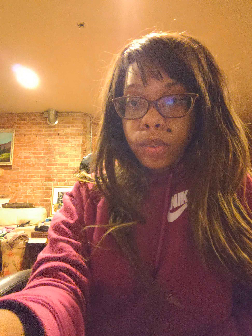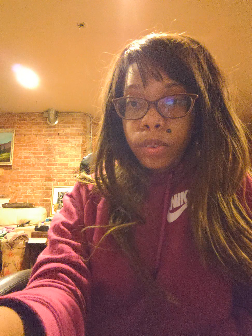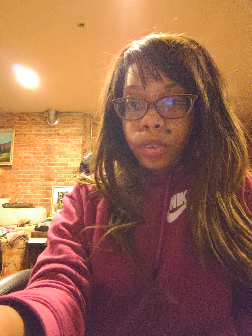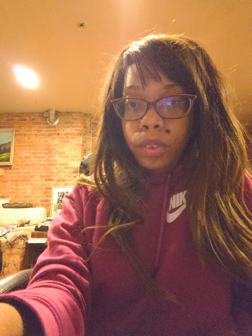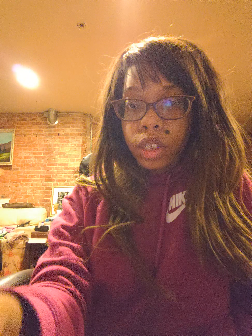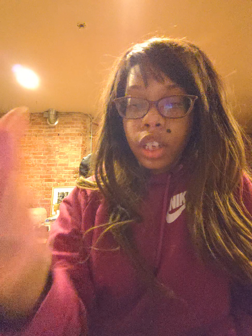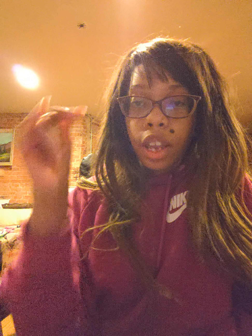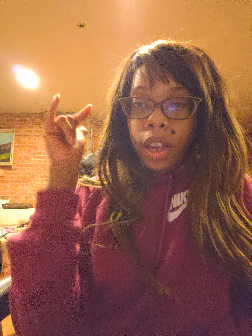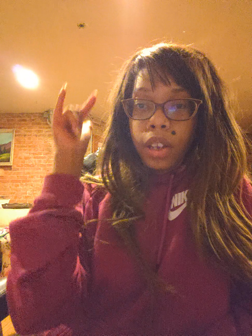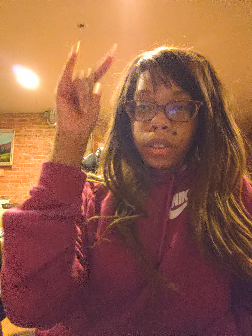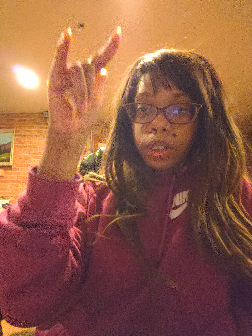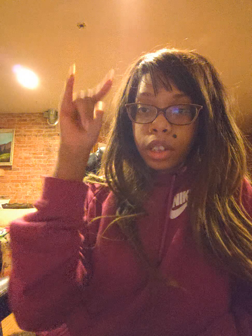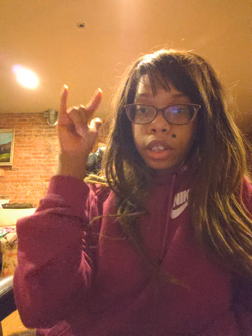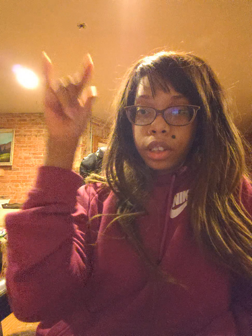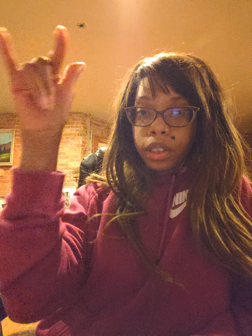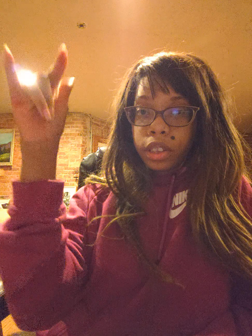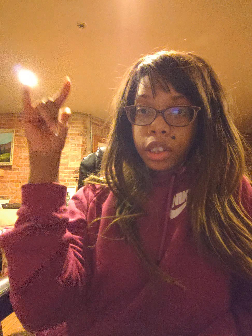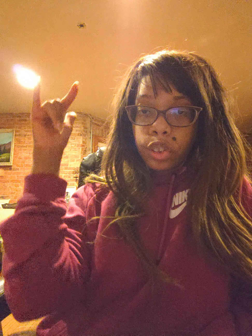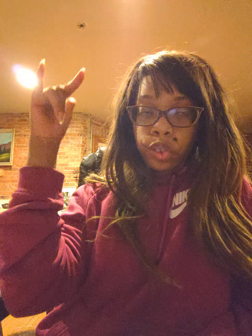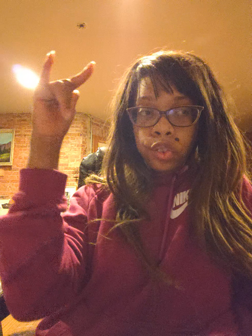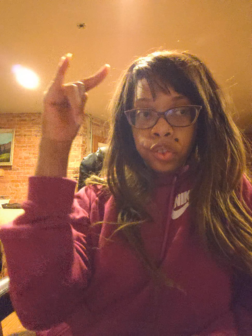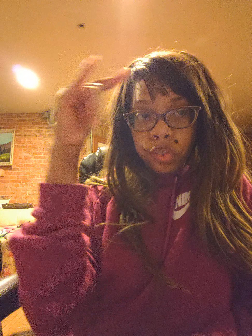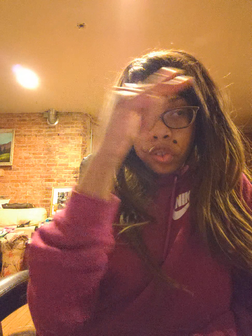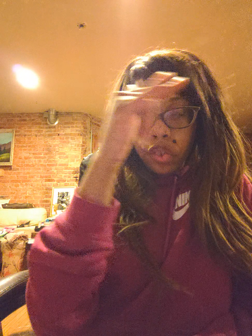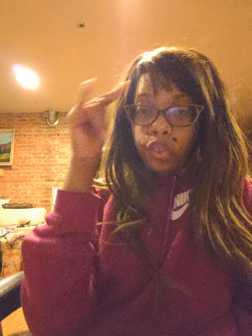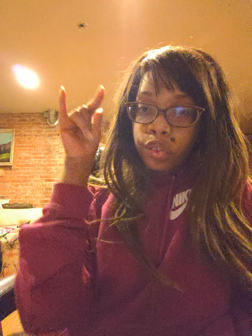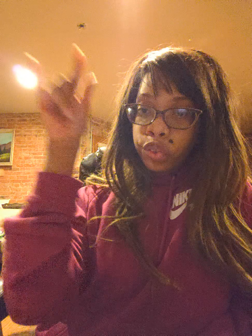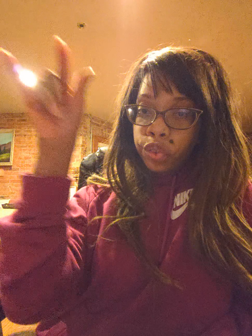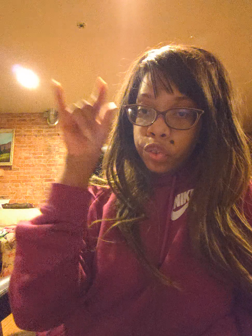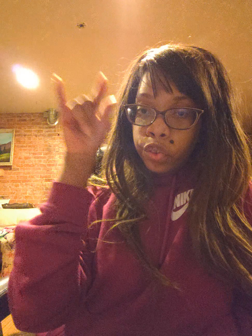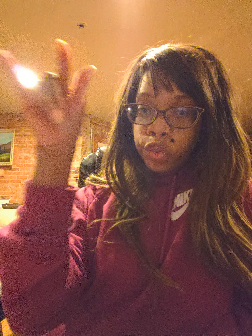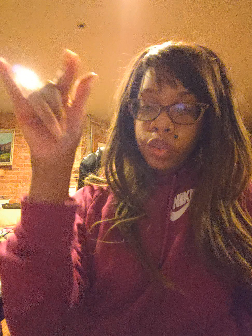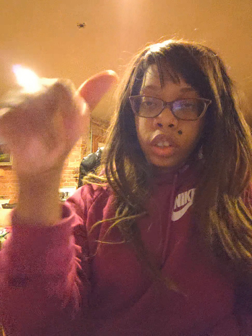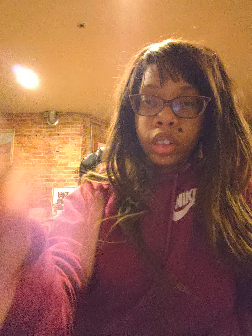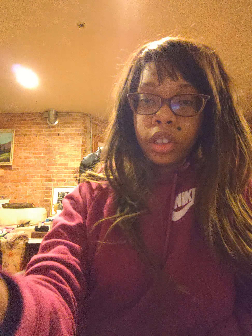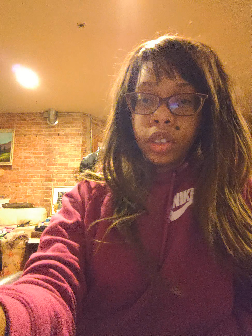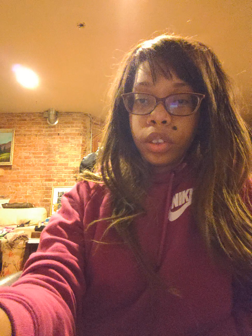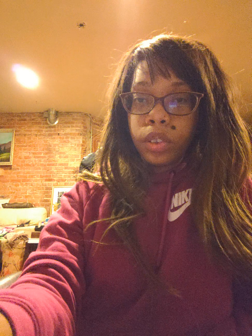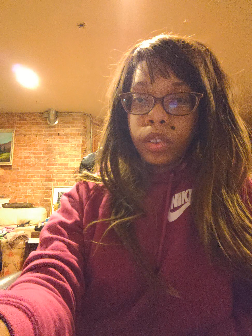airplane